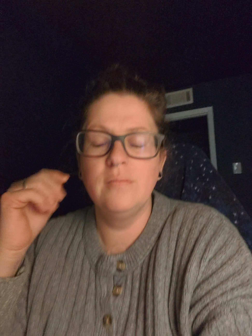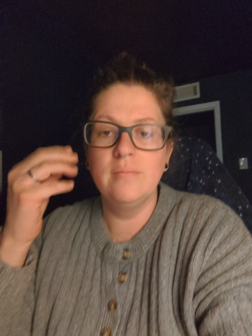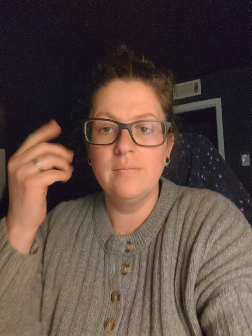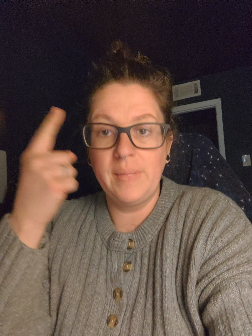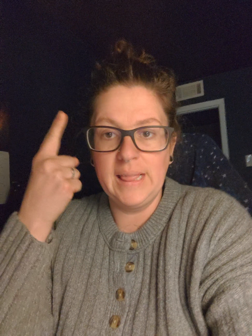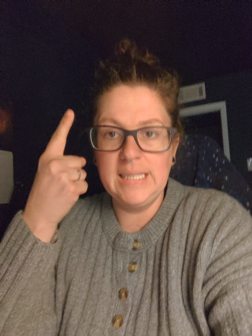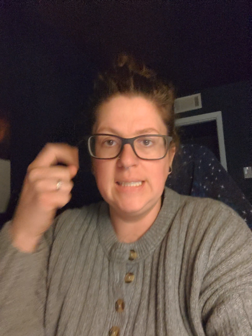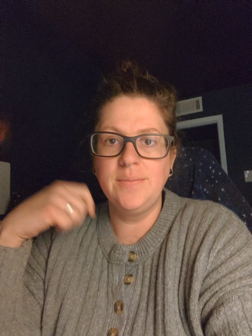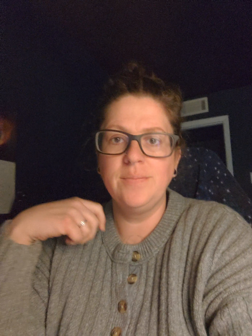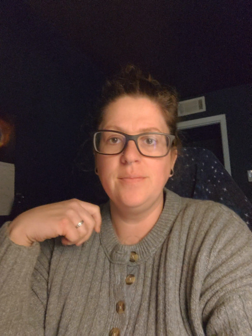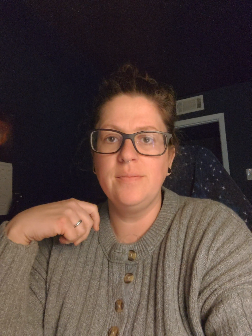think